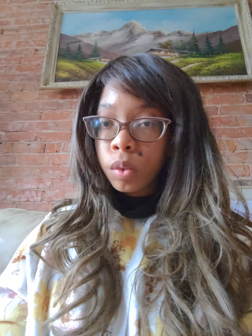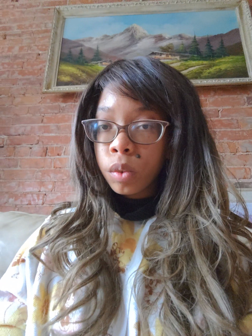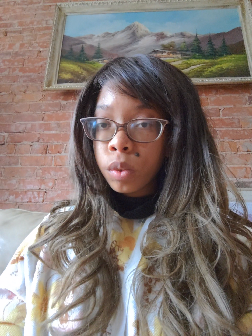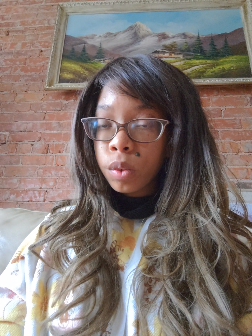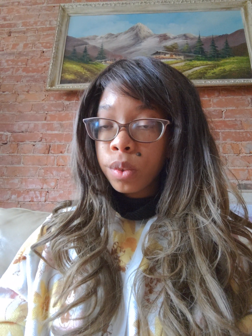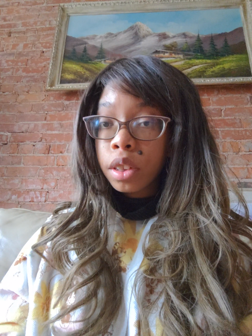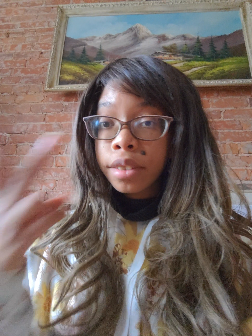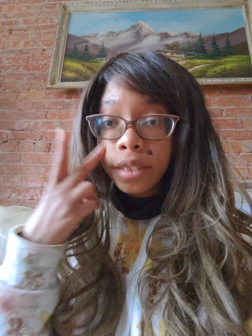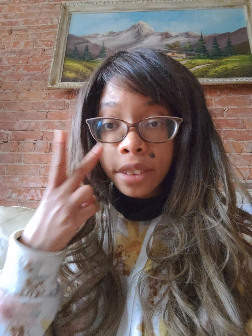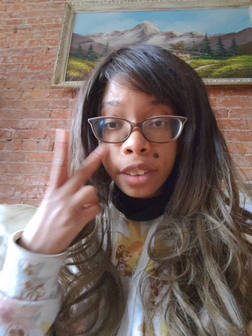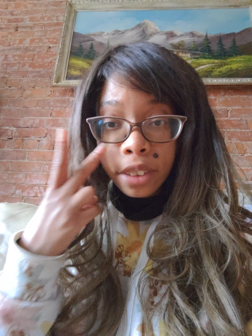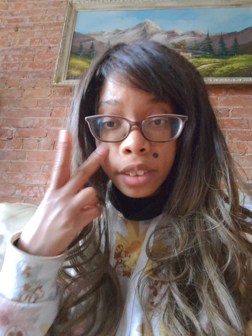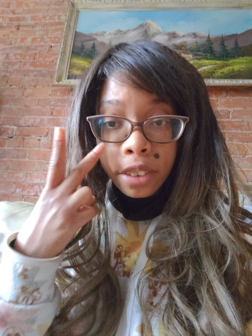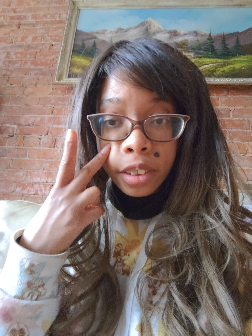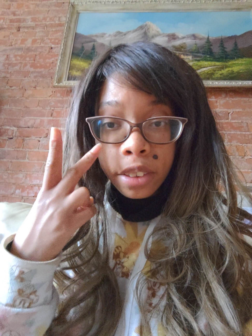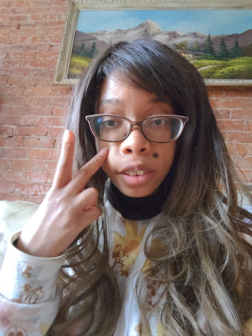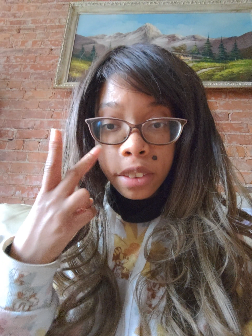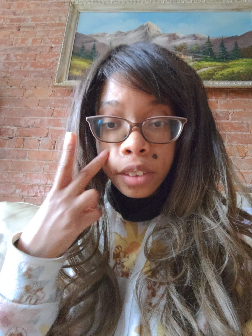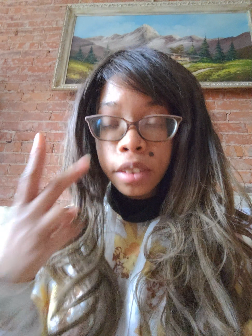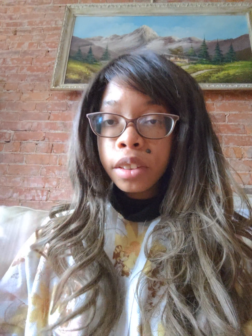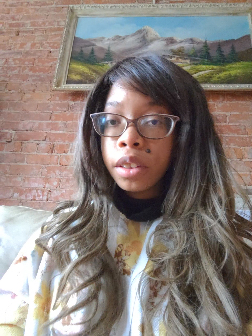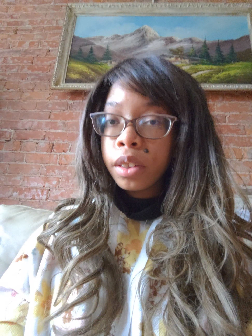see